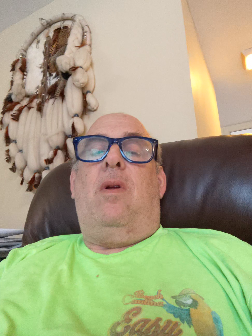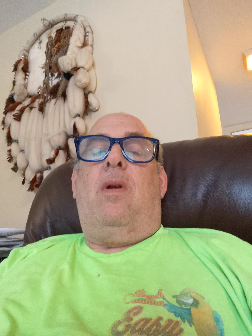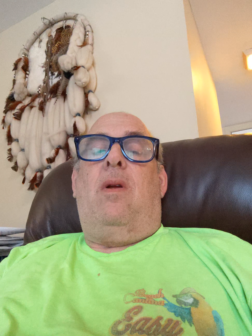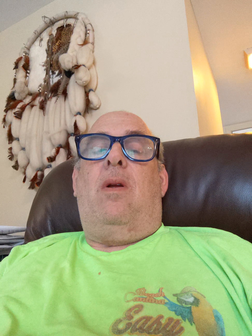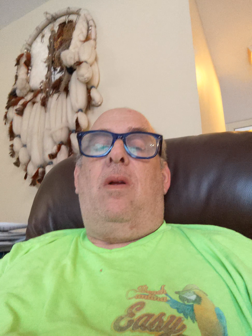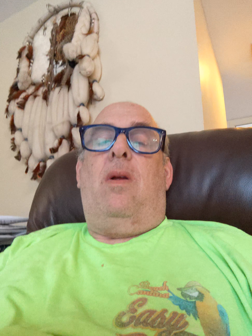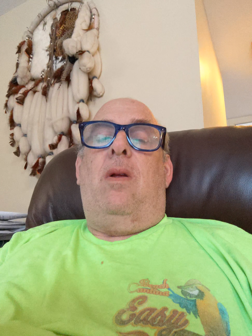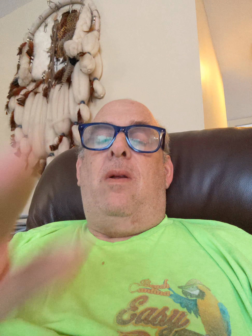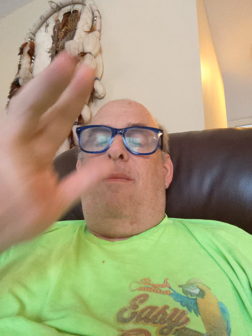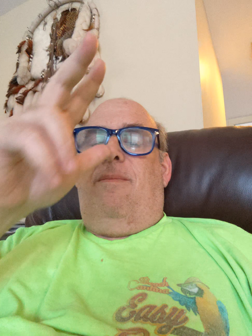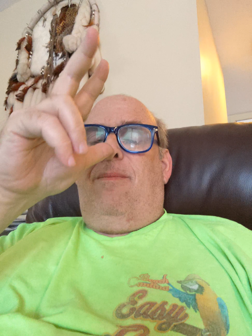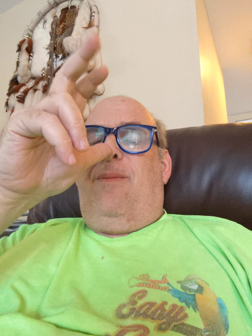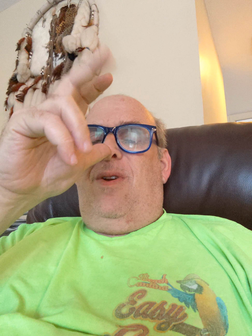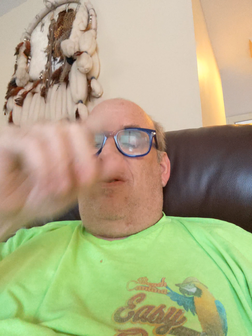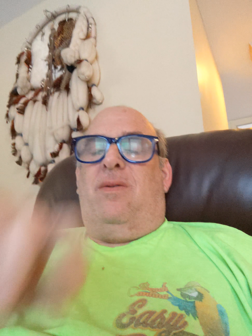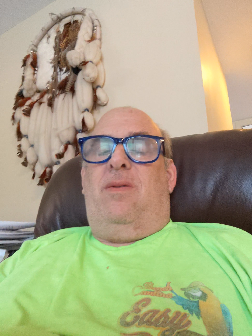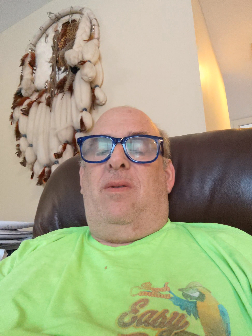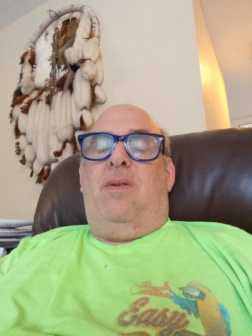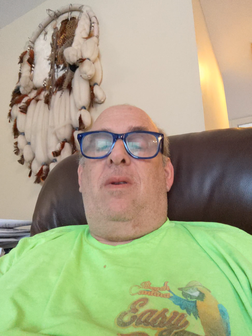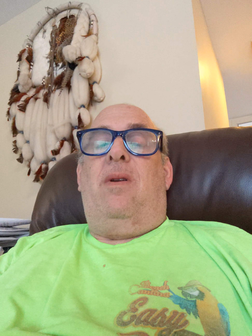bug